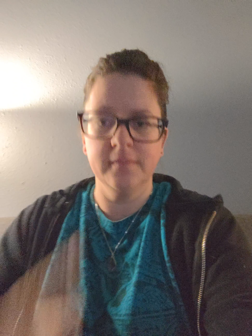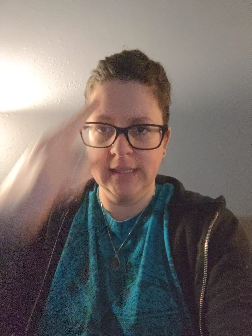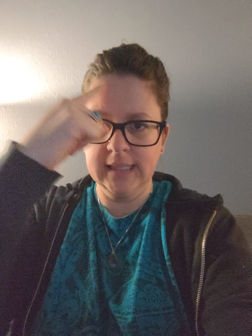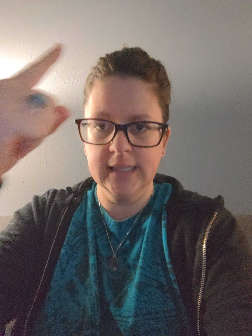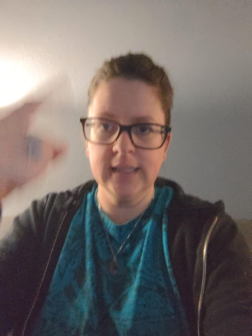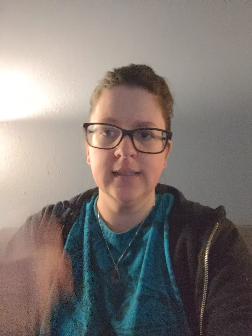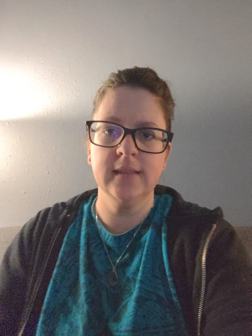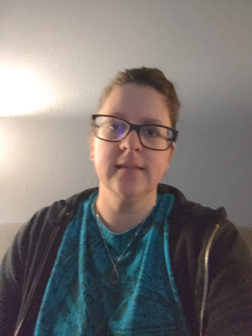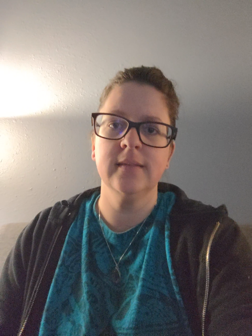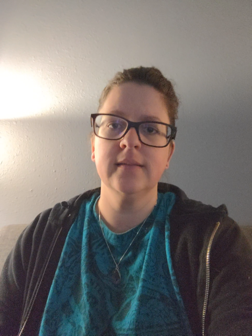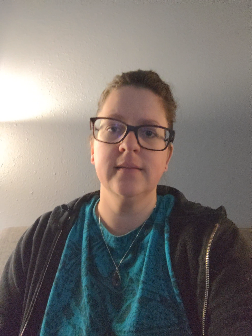penny